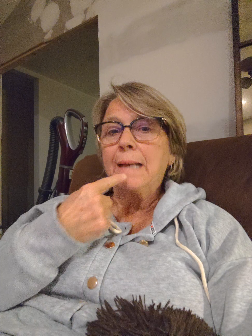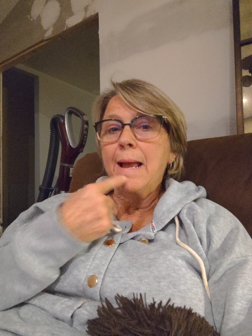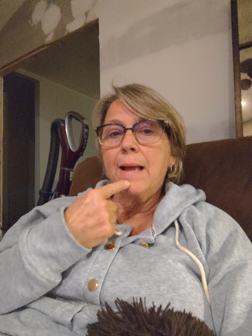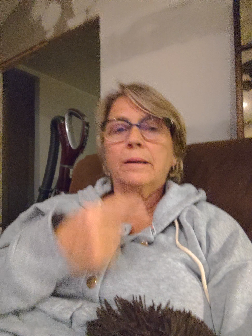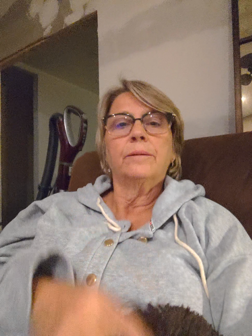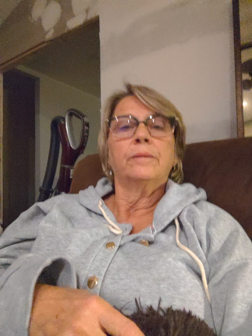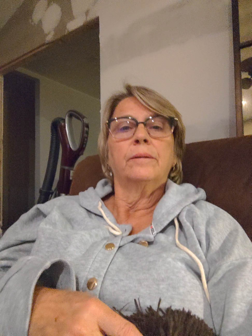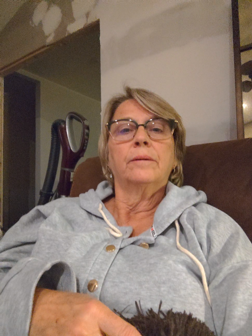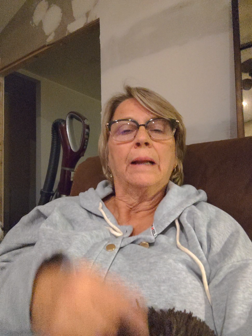say